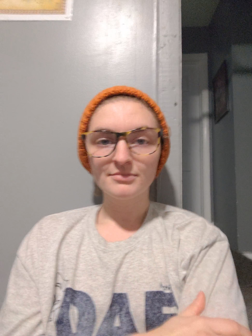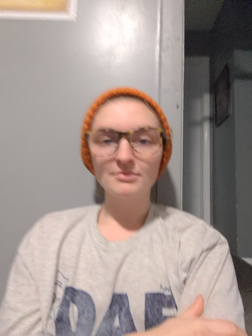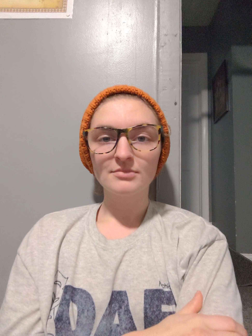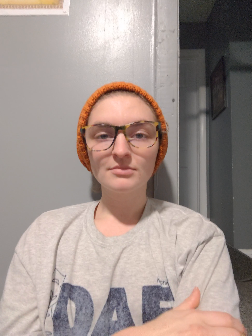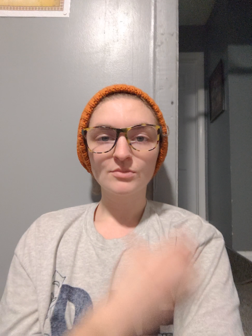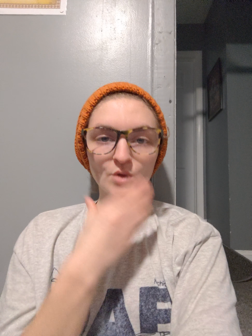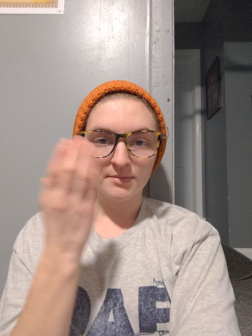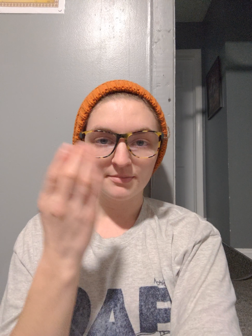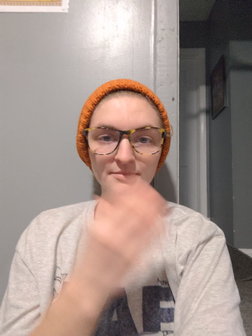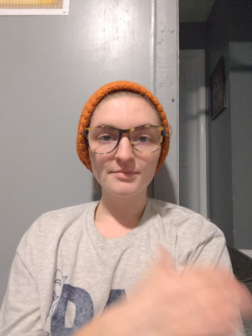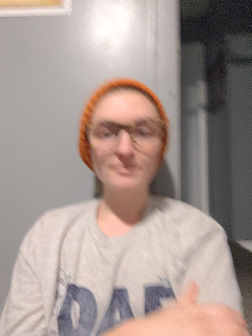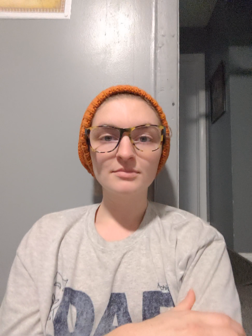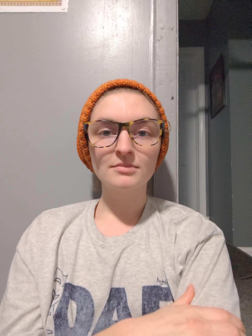giraffe